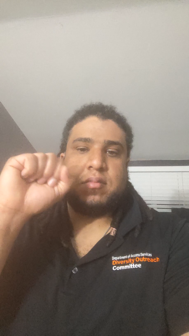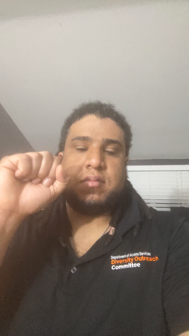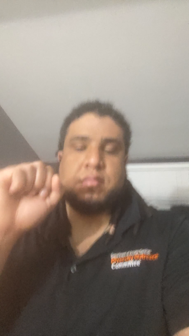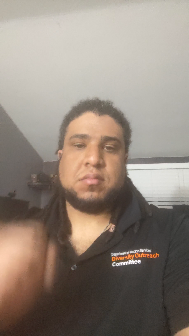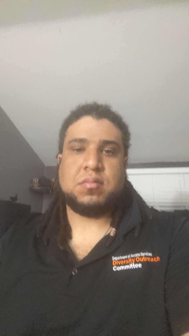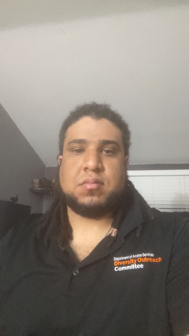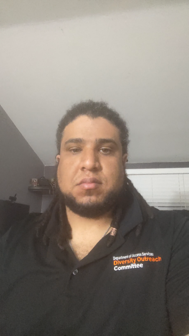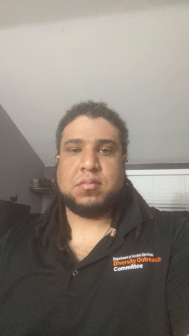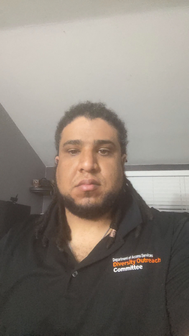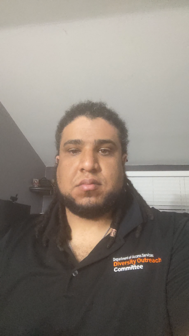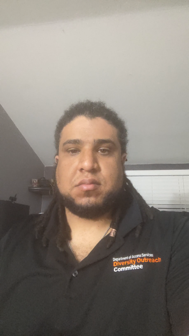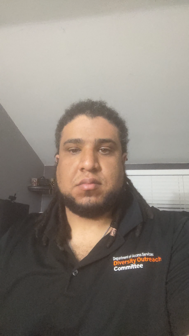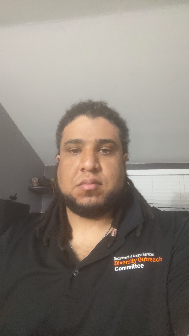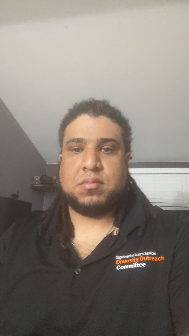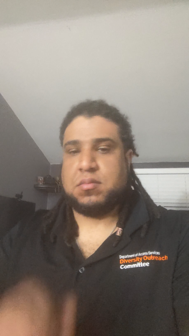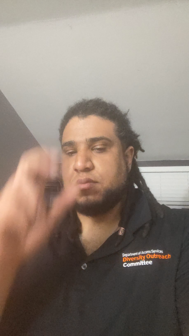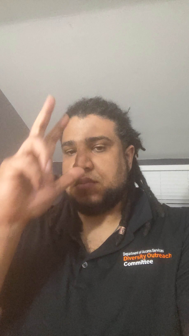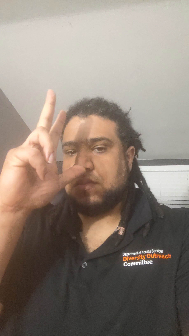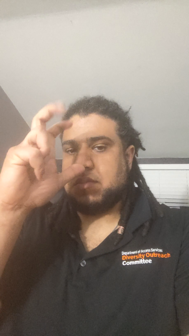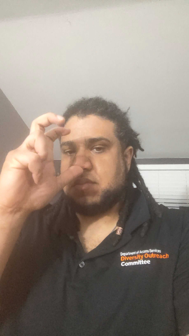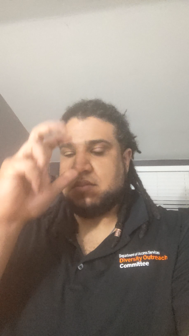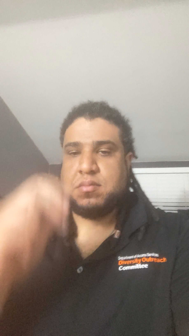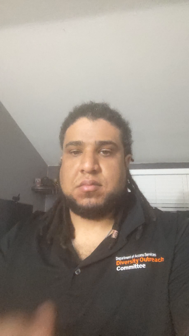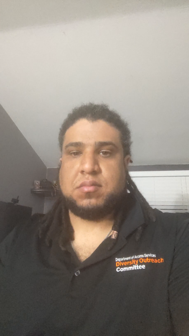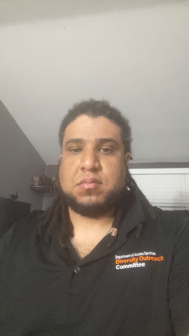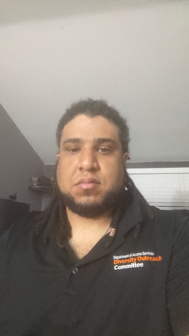ant